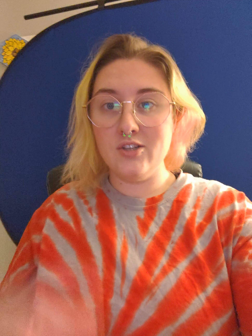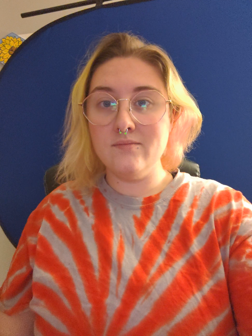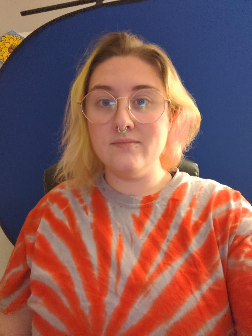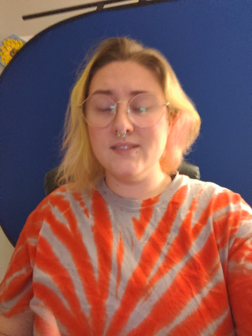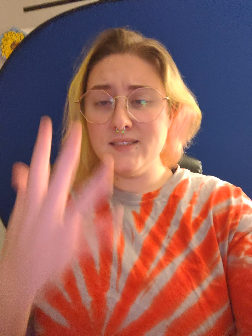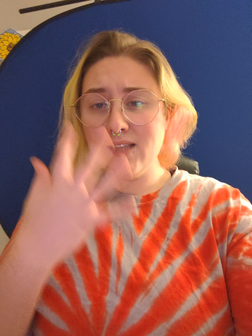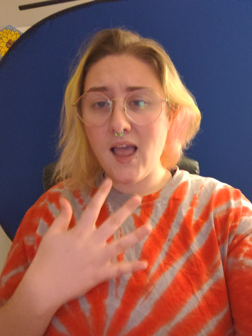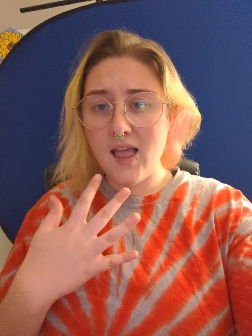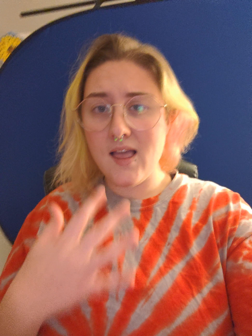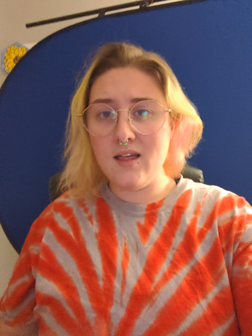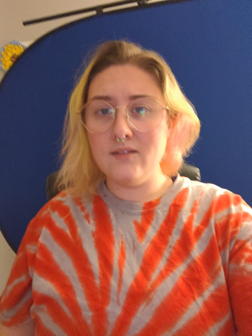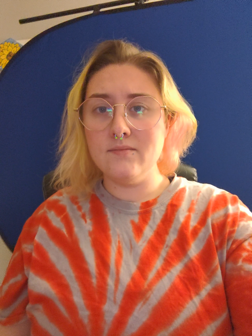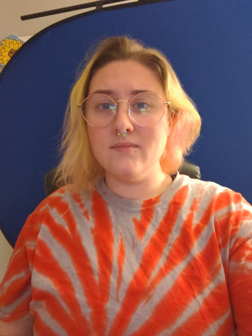sad